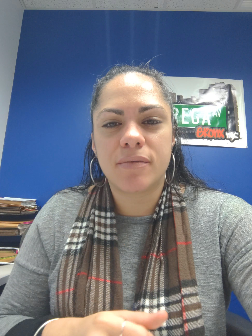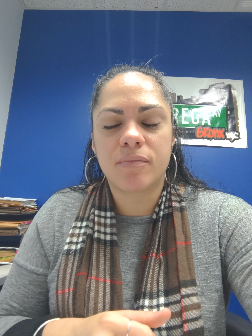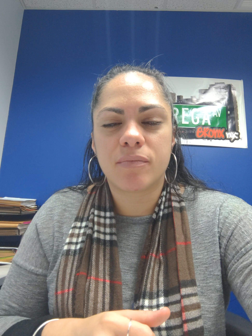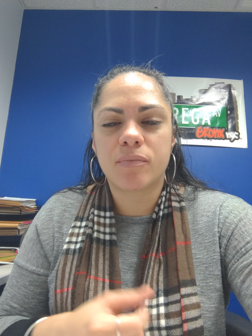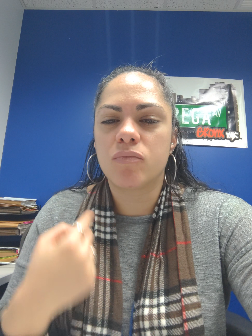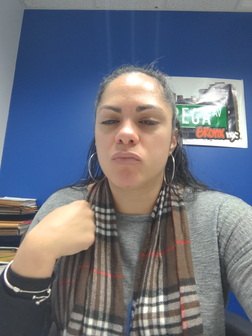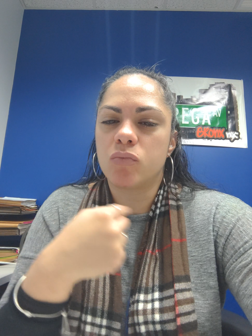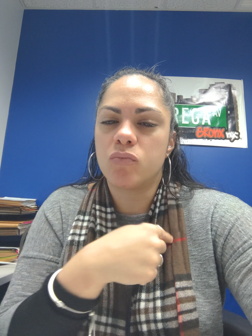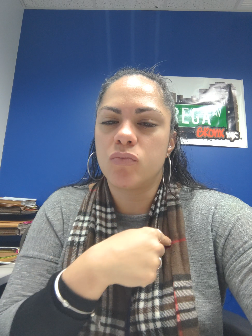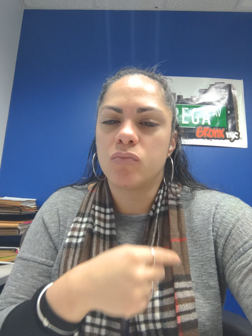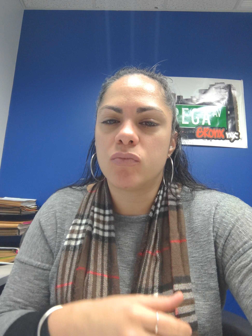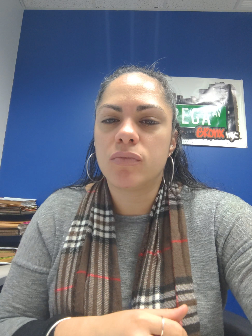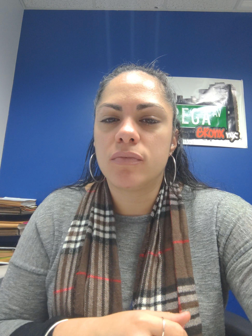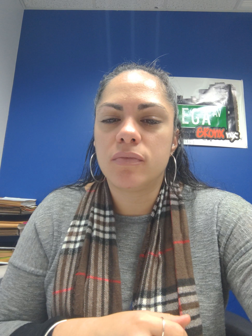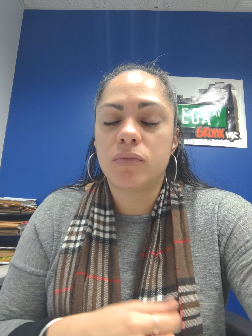we